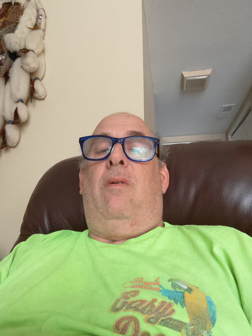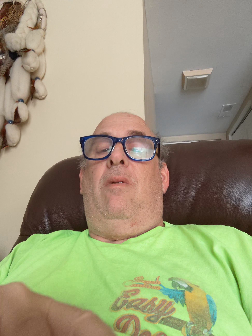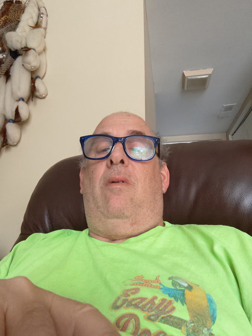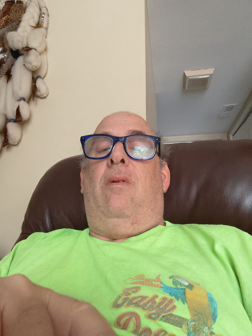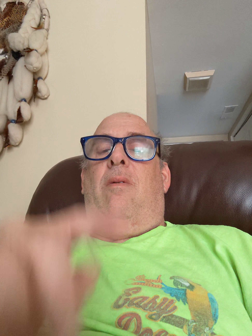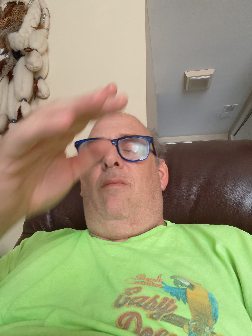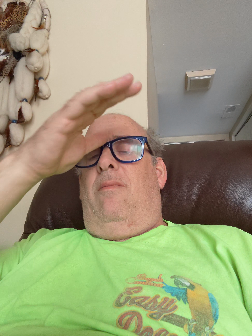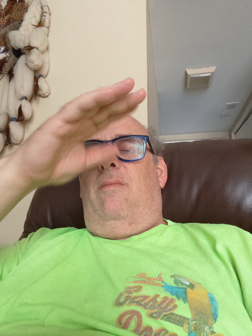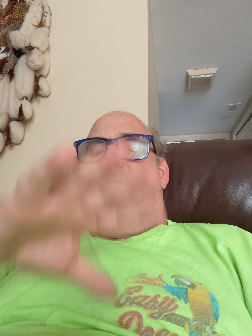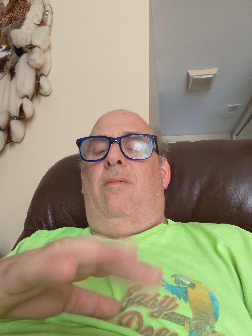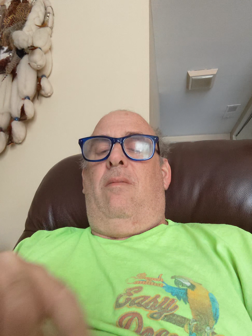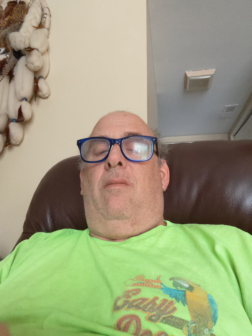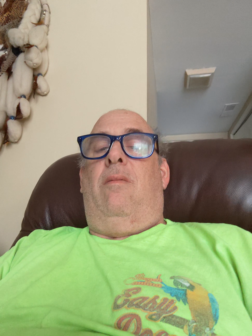man